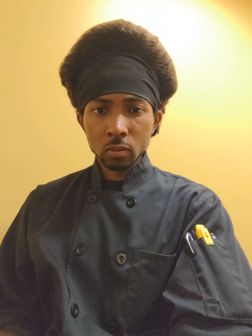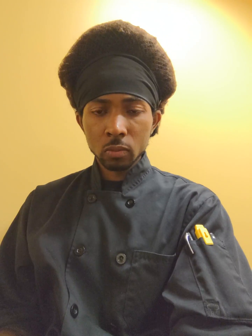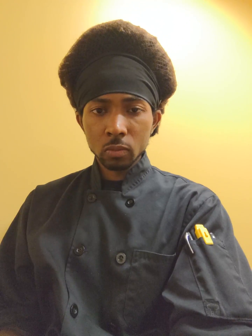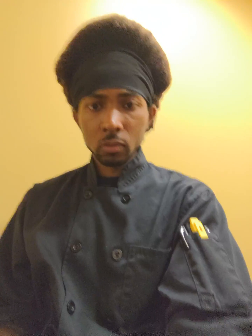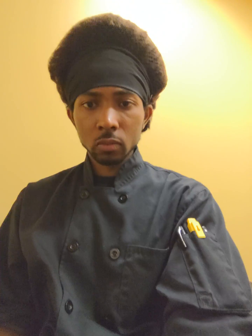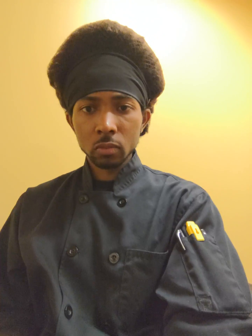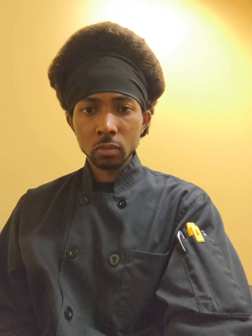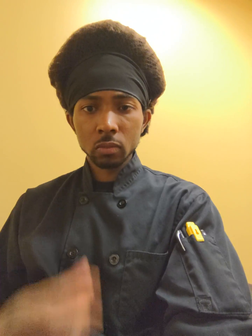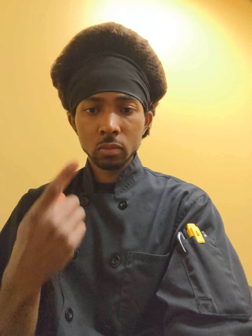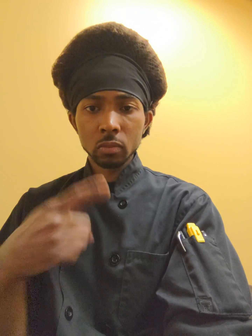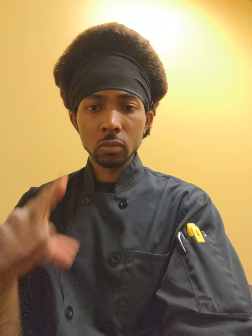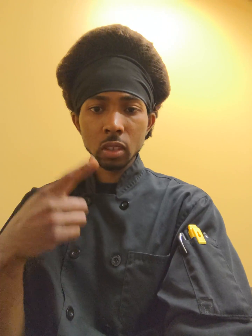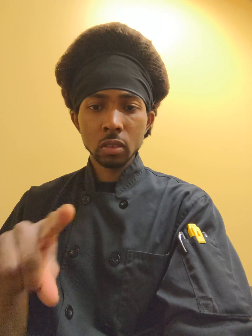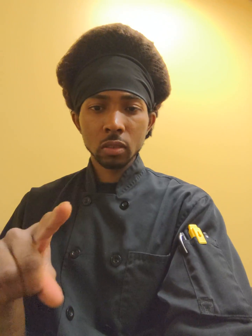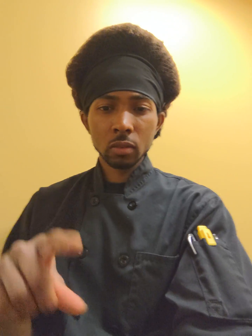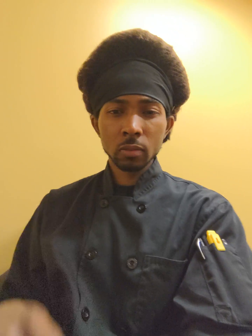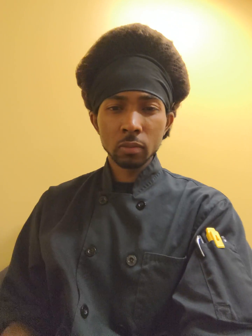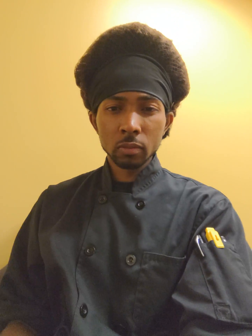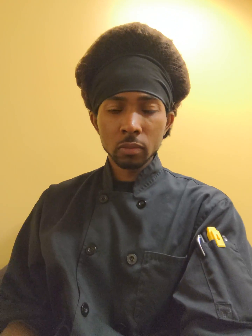knife